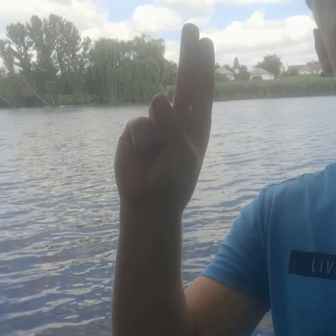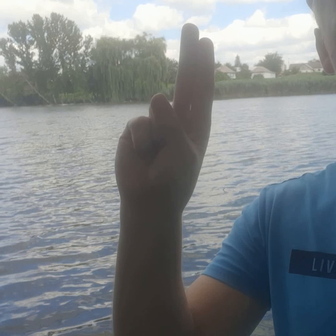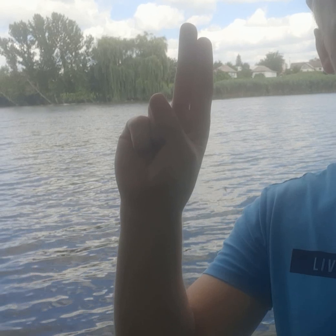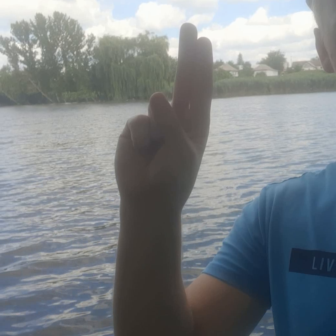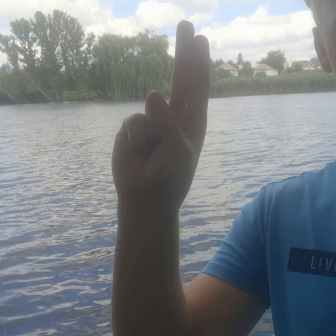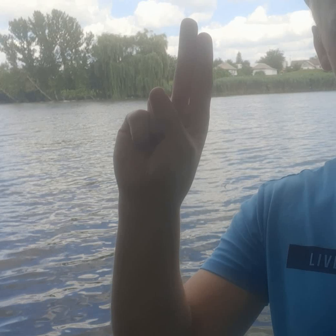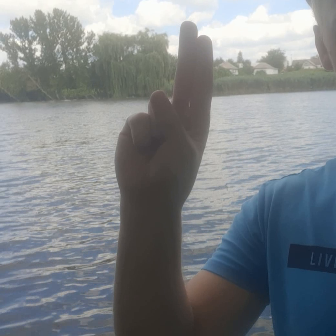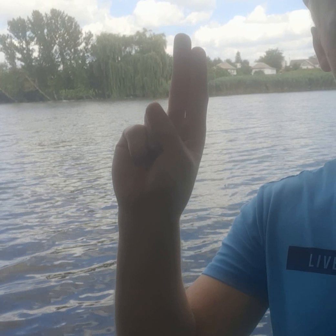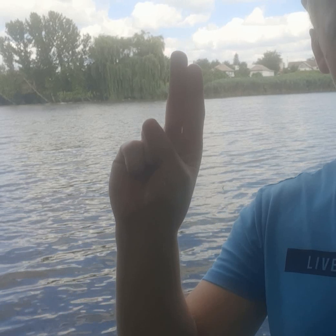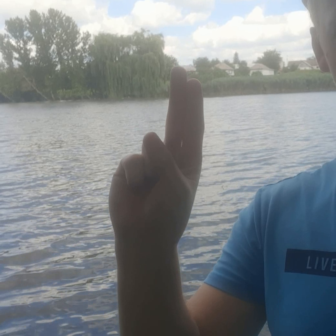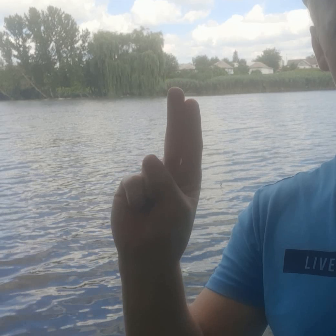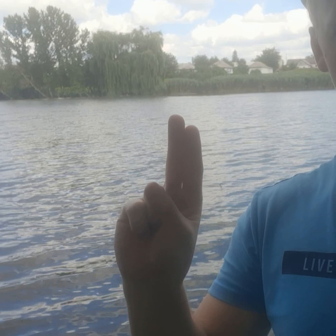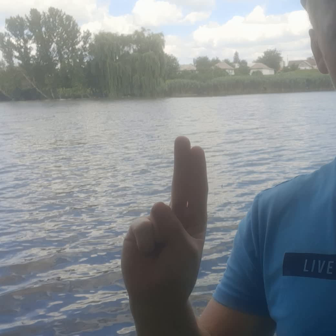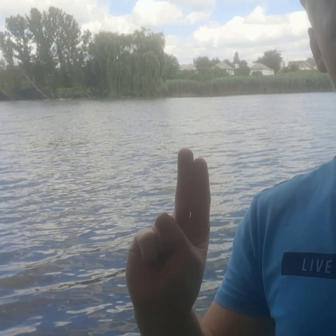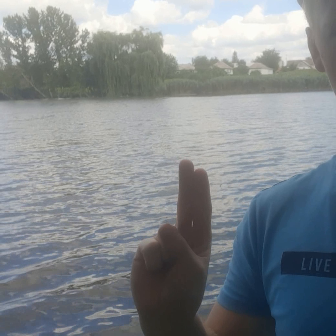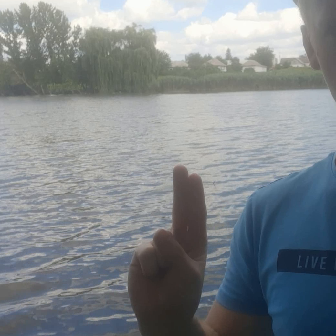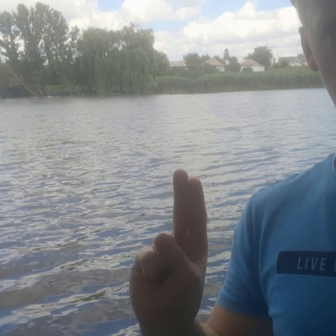Ц